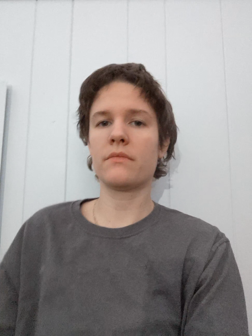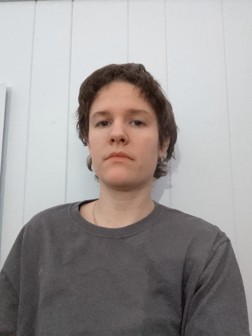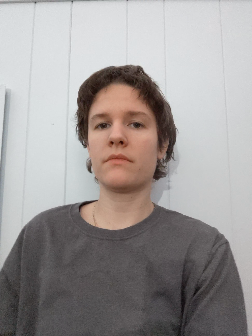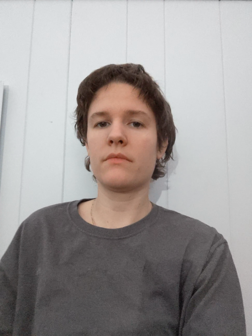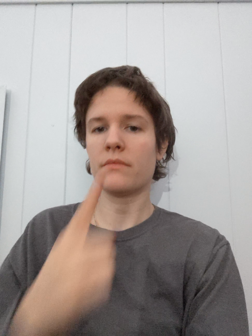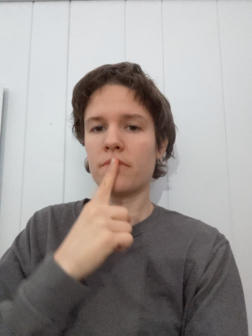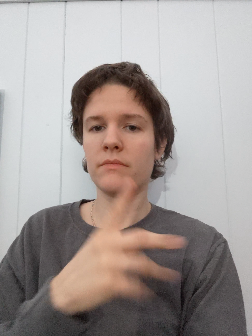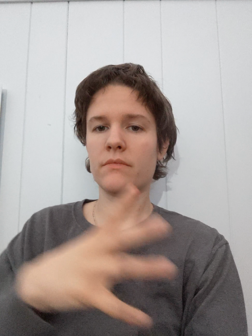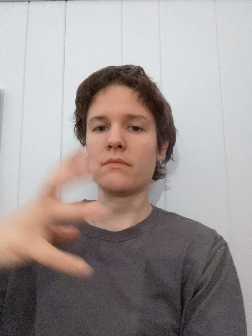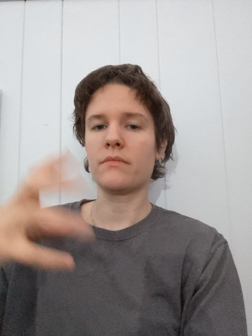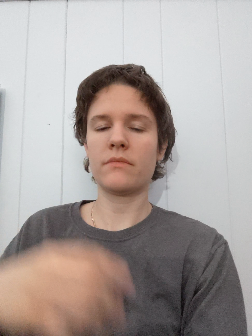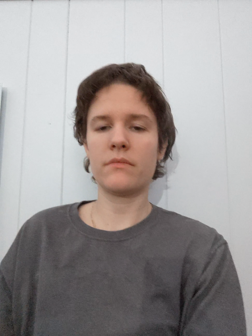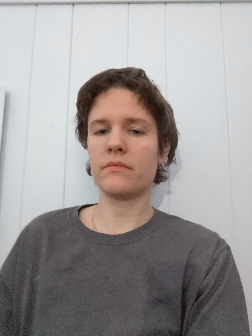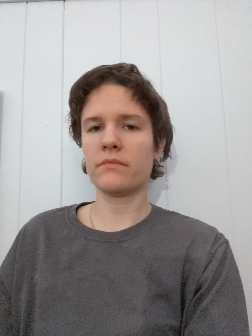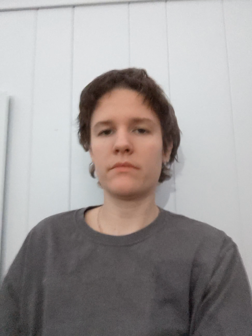balloon